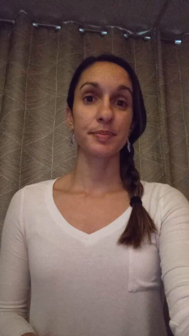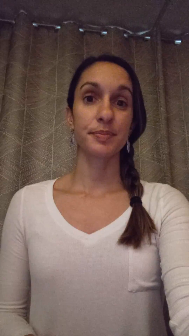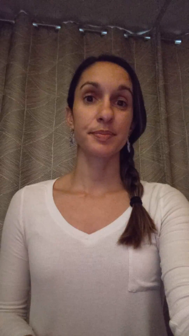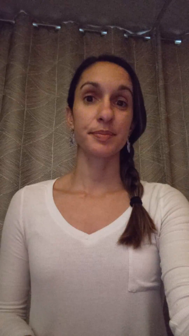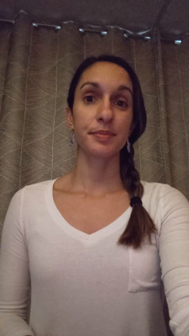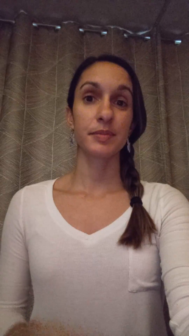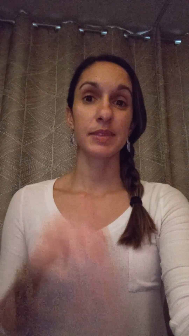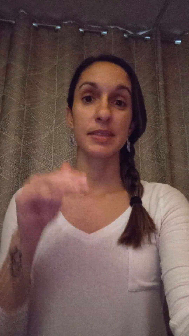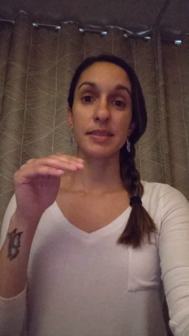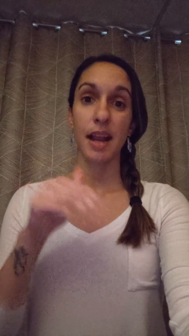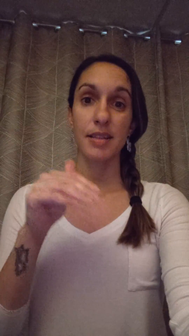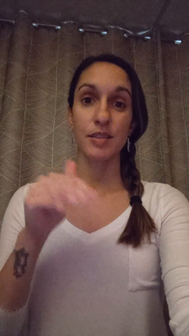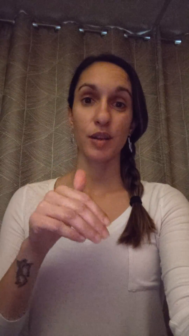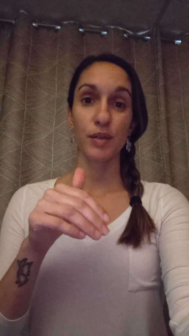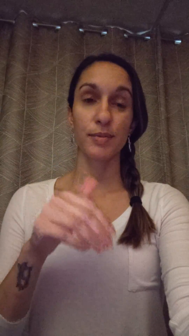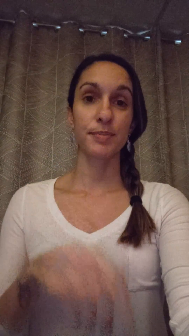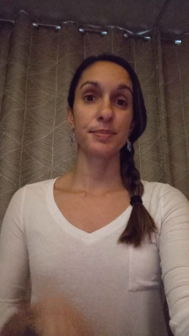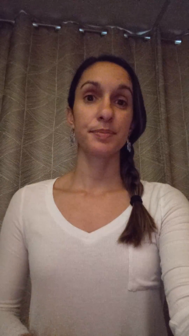doctor